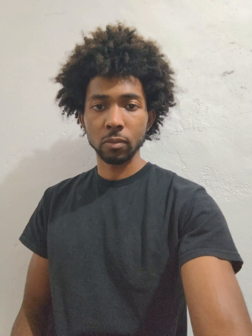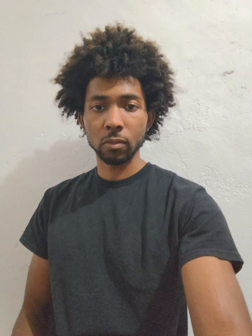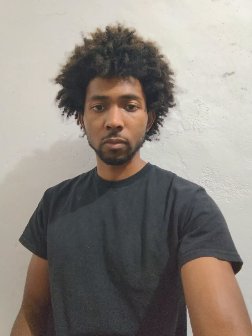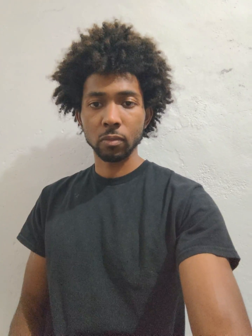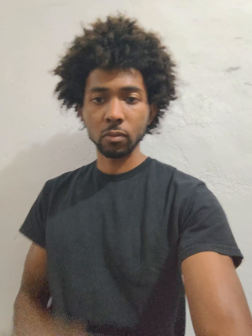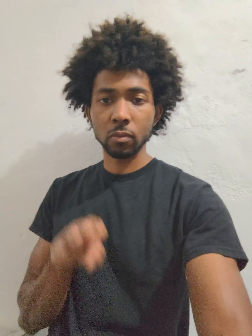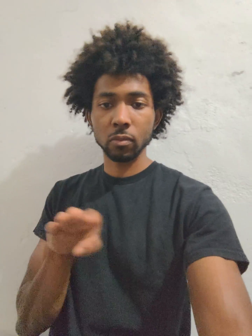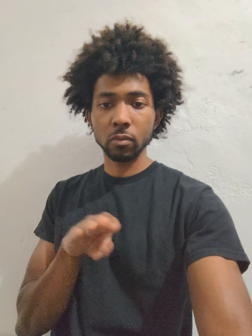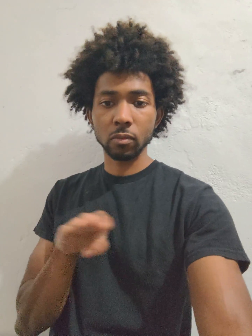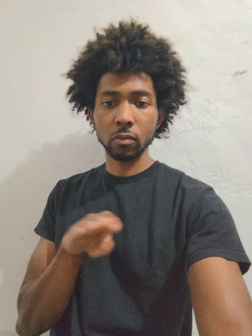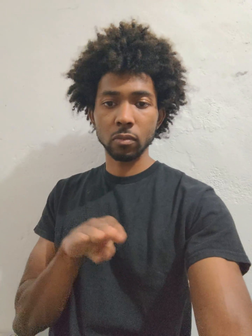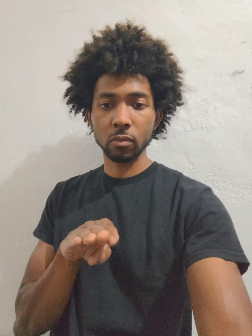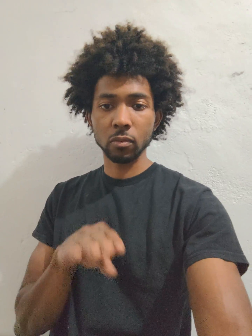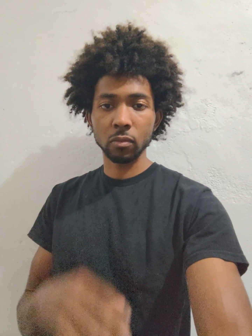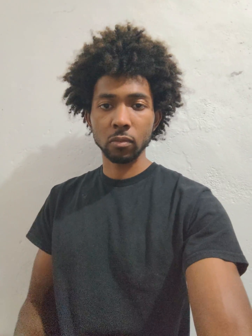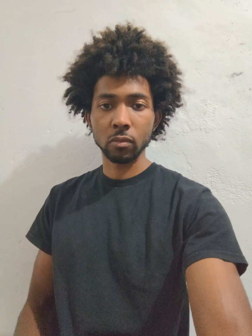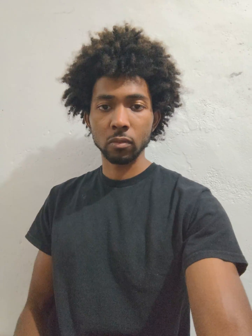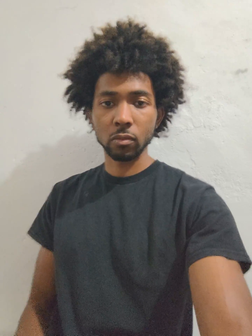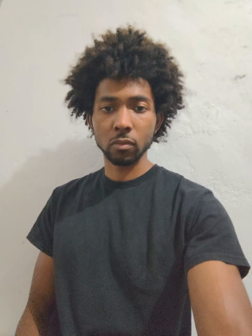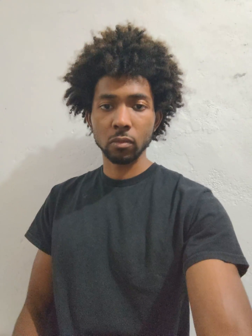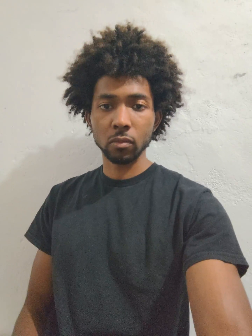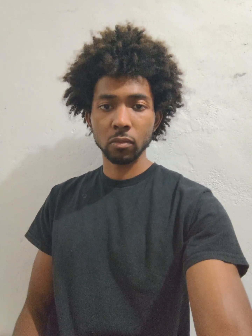boots